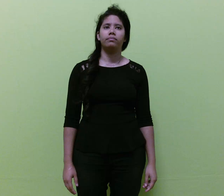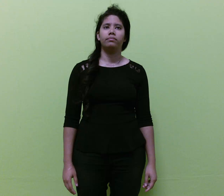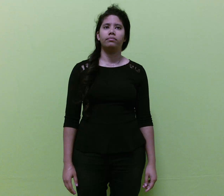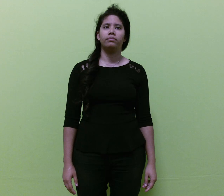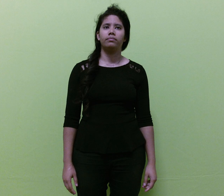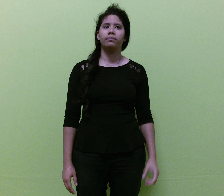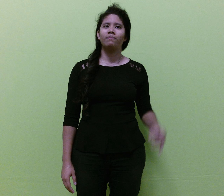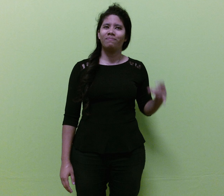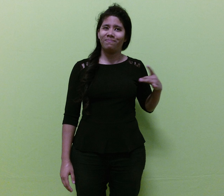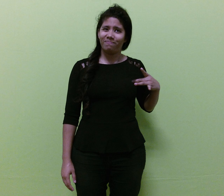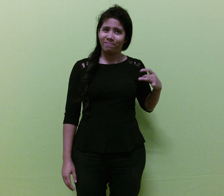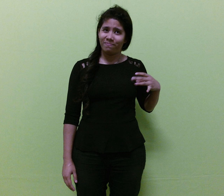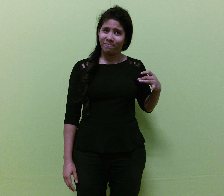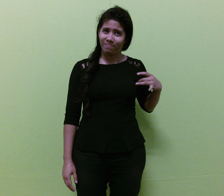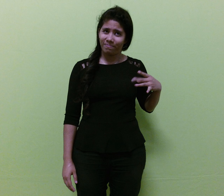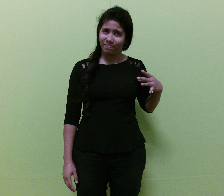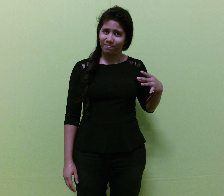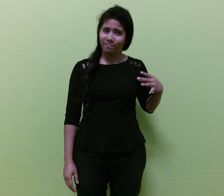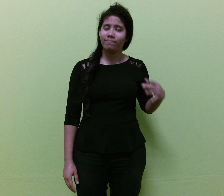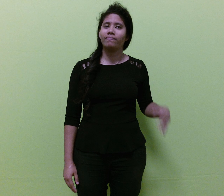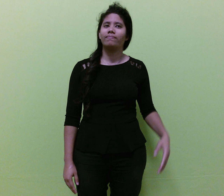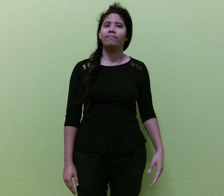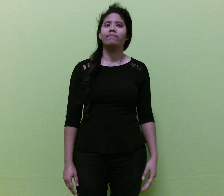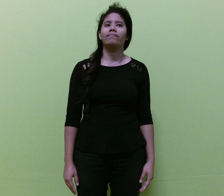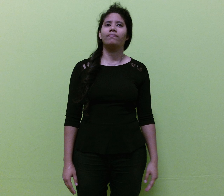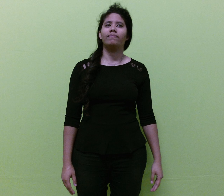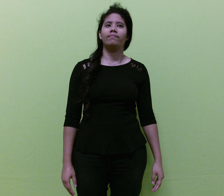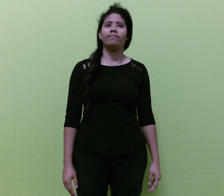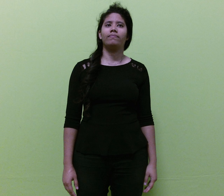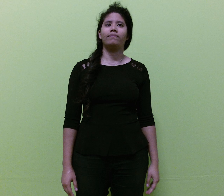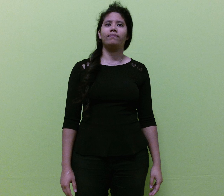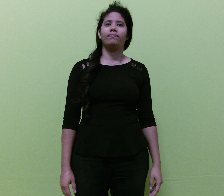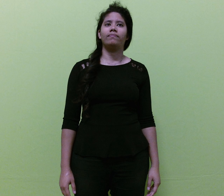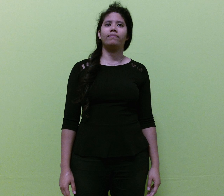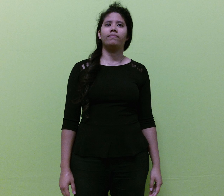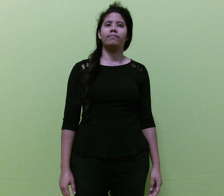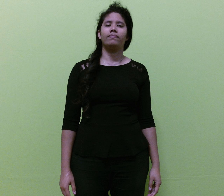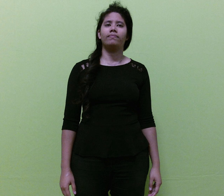medo